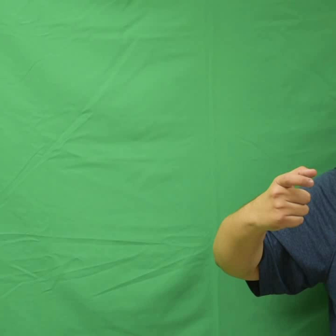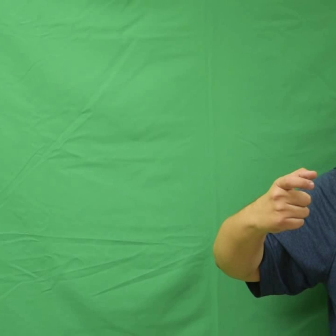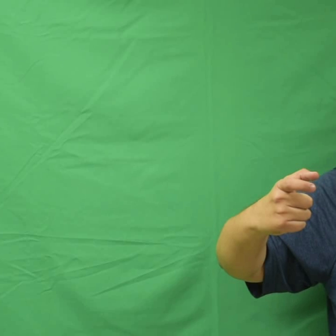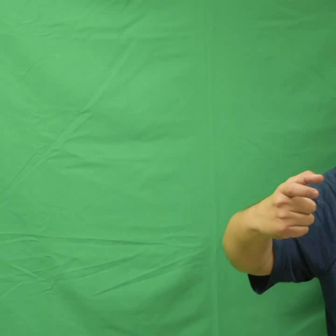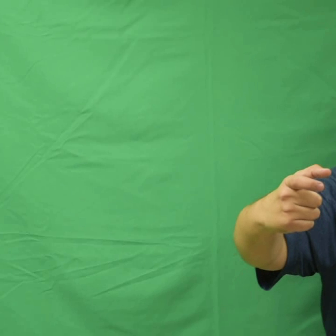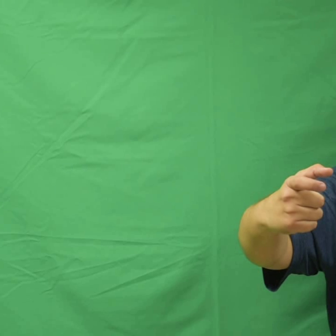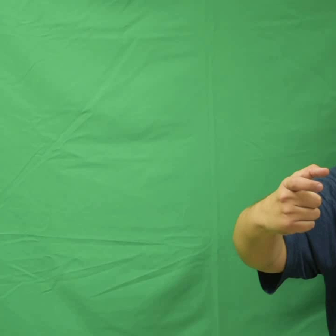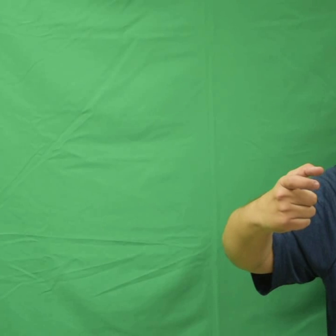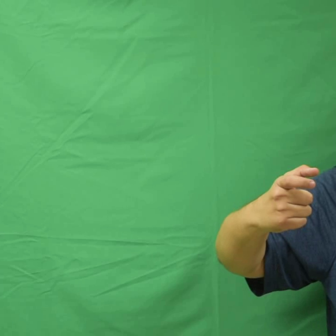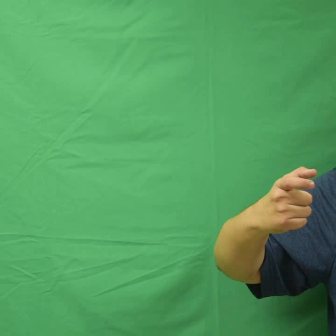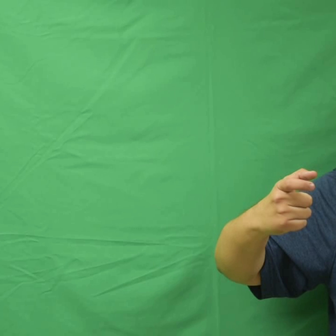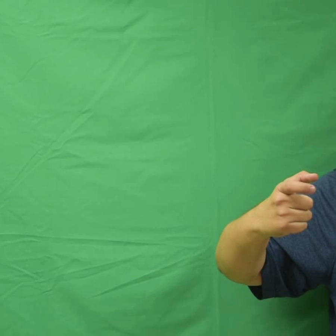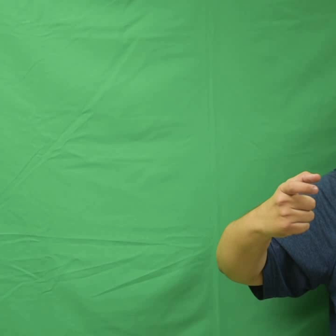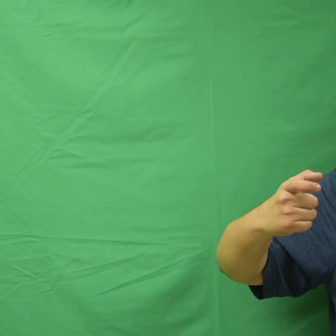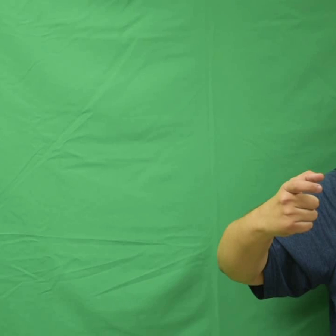X